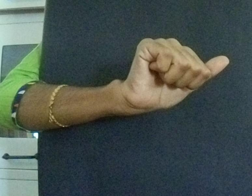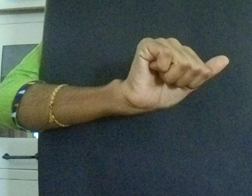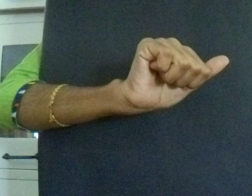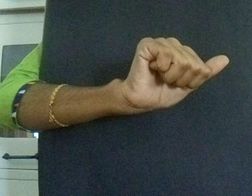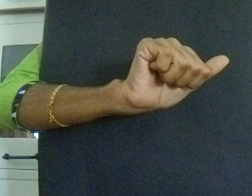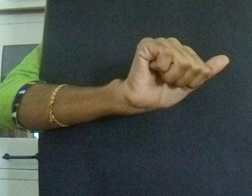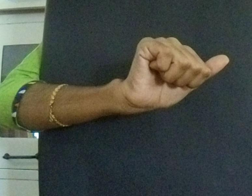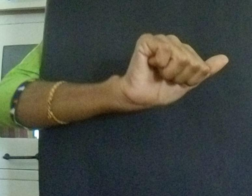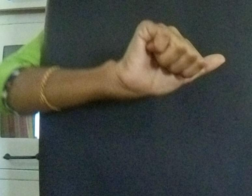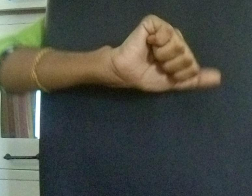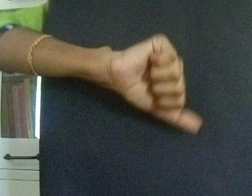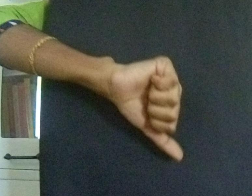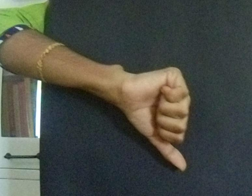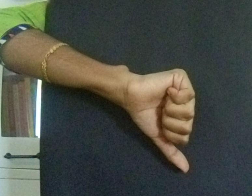lose